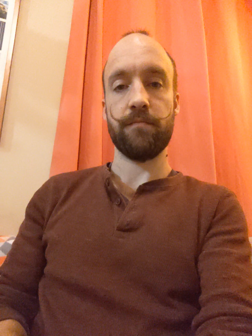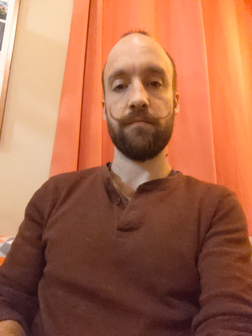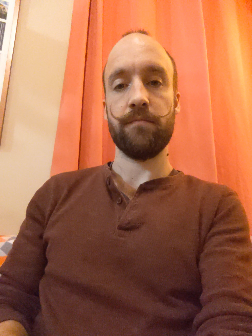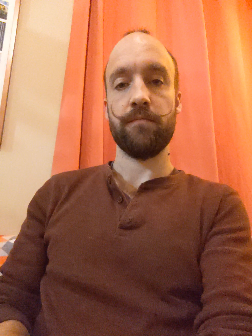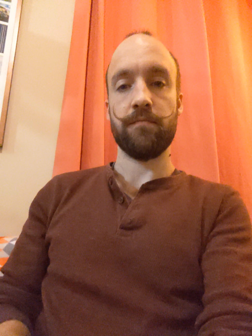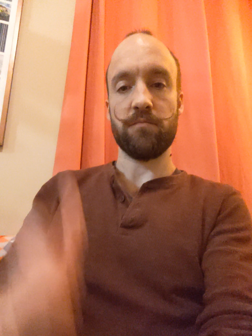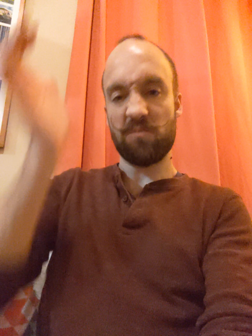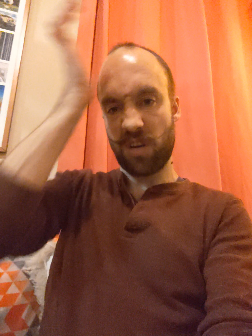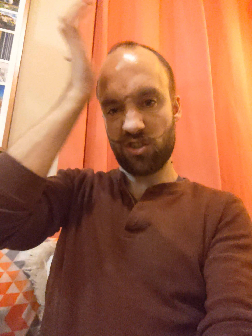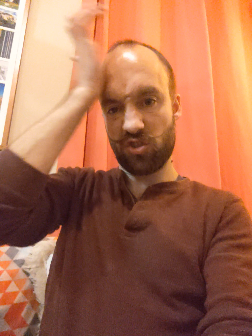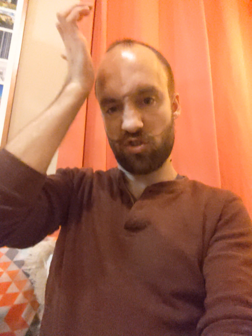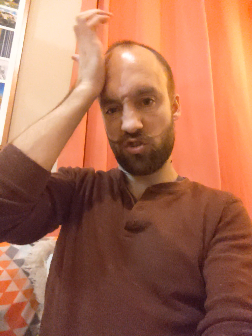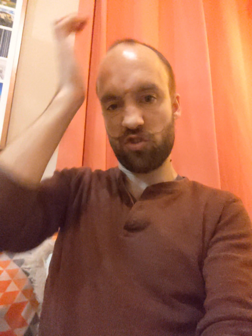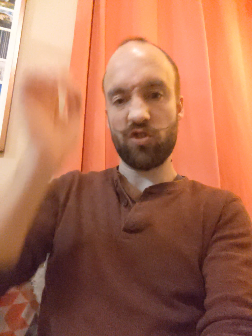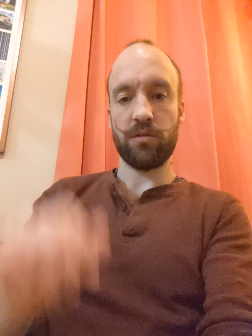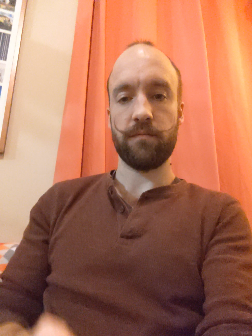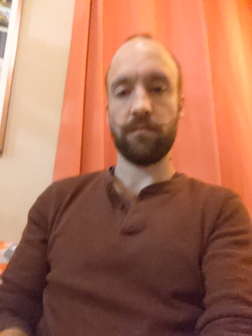garbage